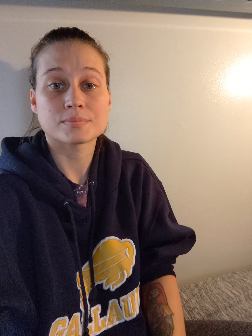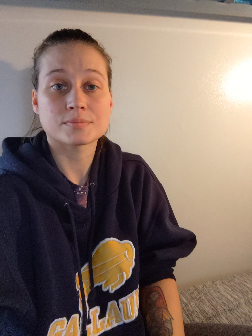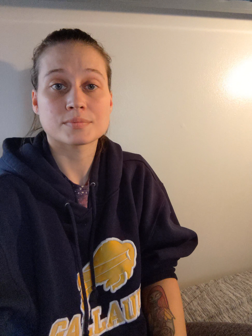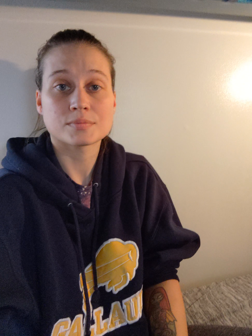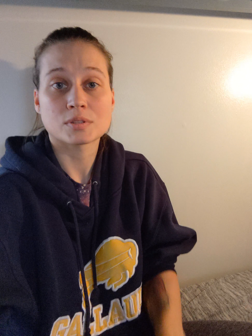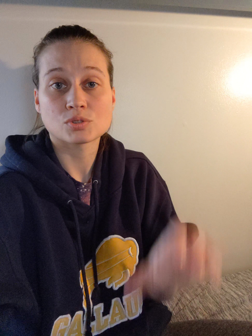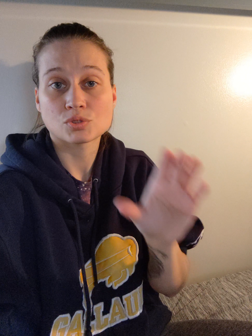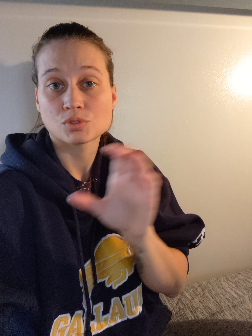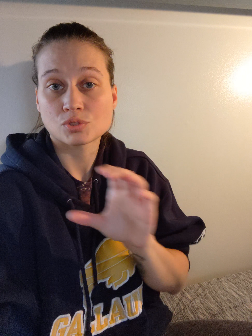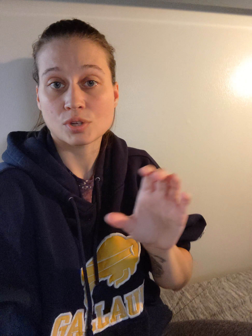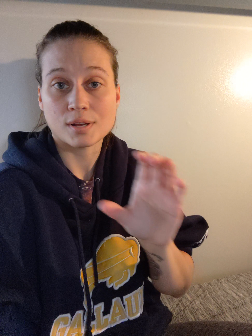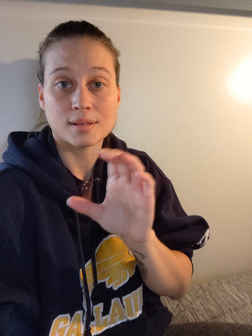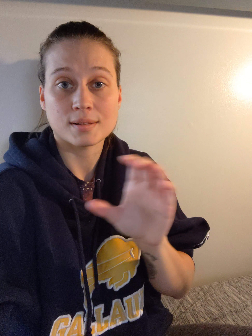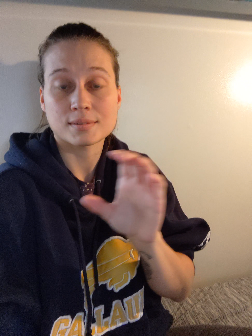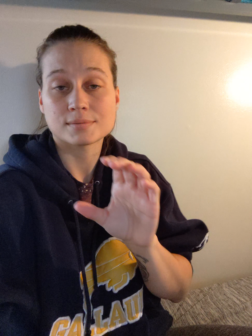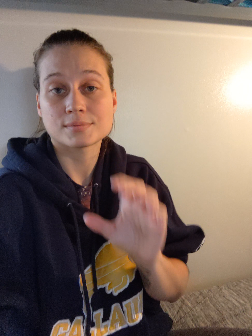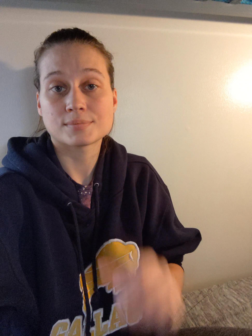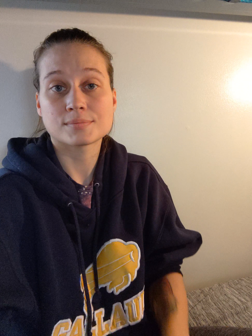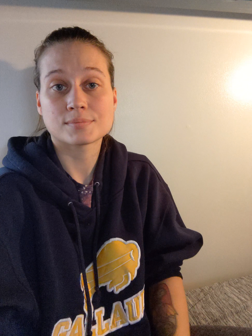chocolate